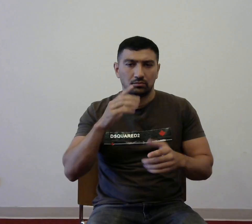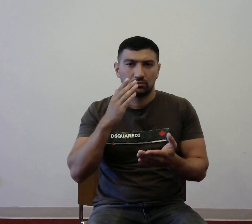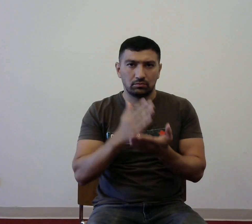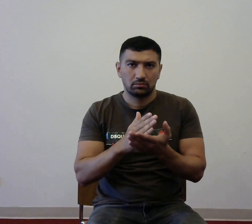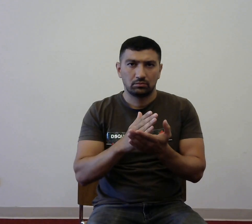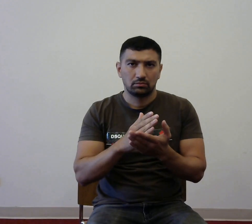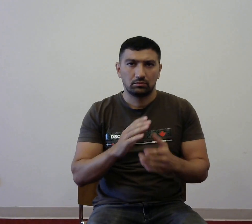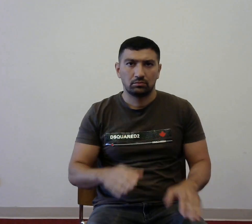var